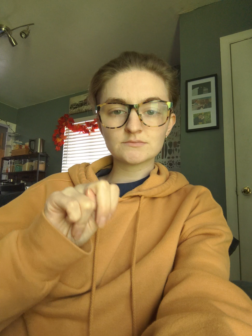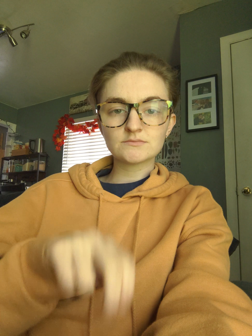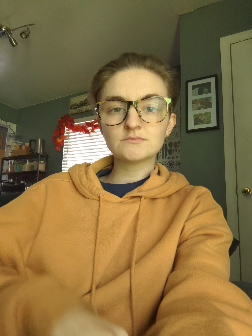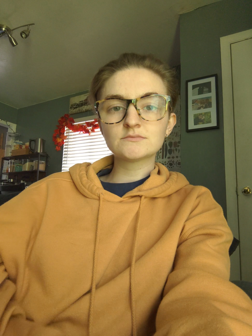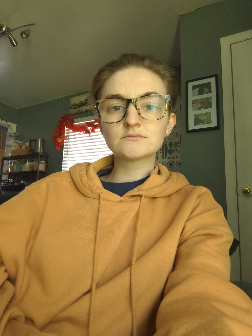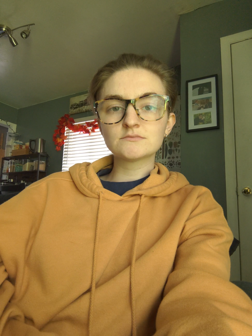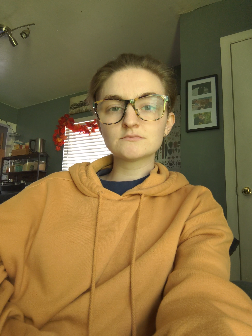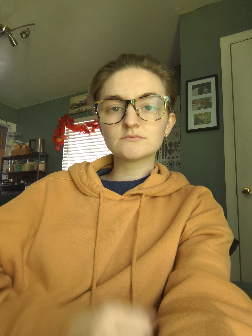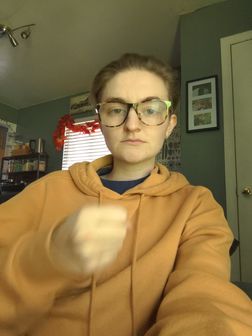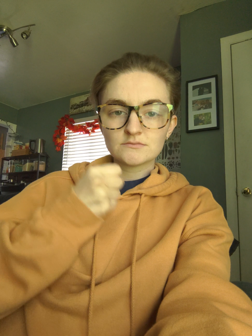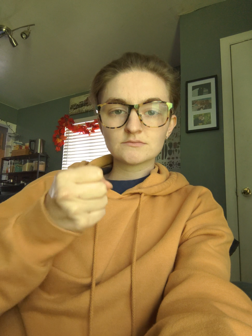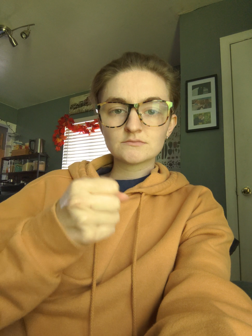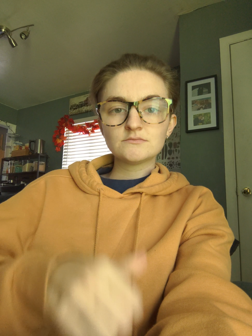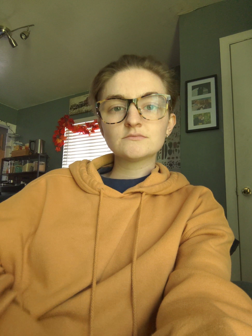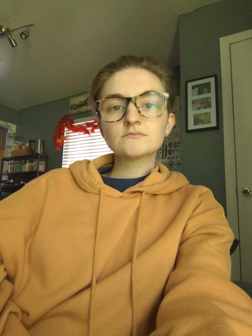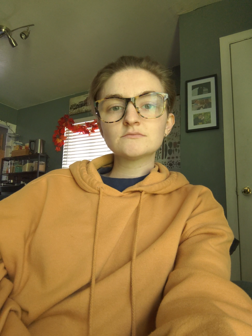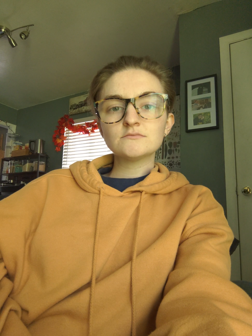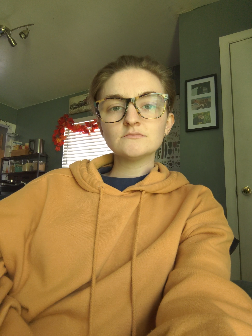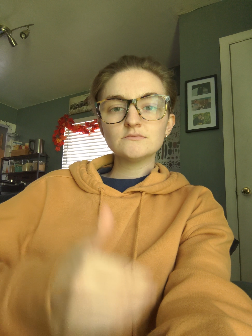hit